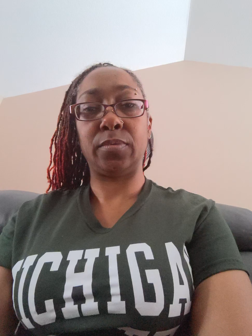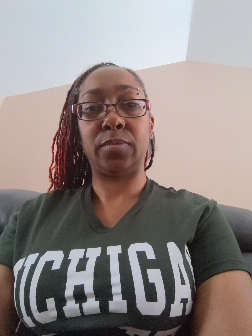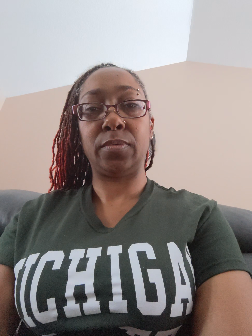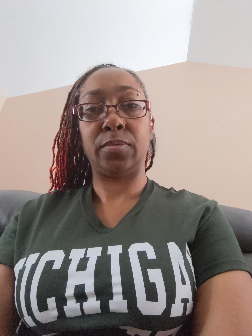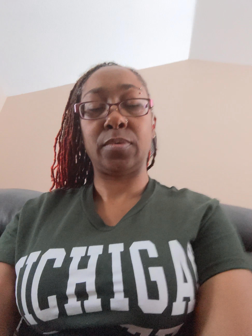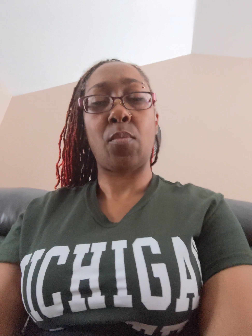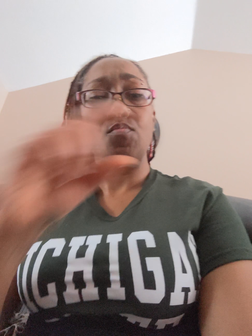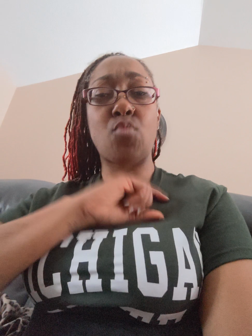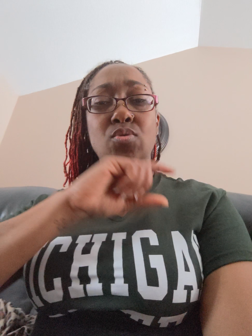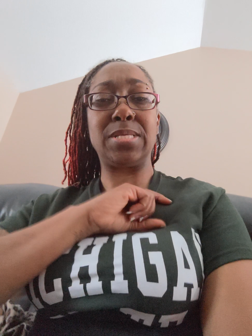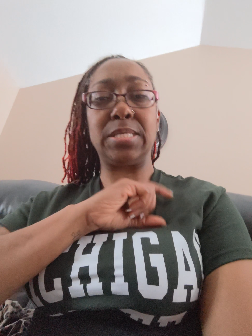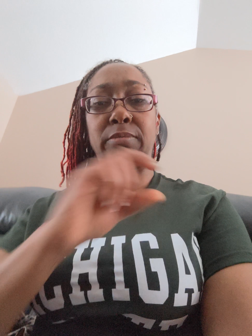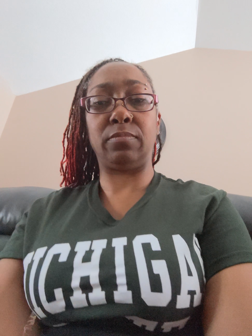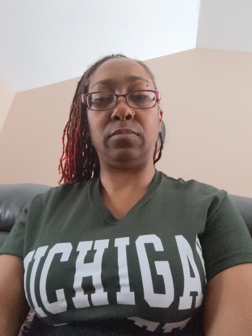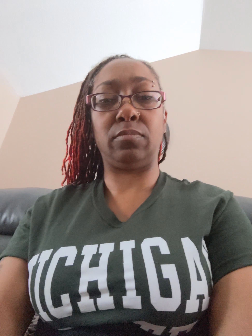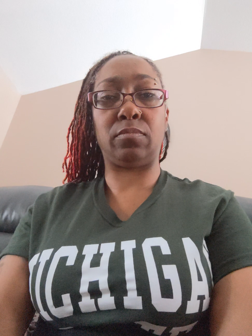police